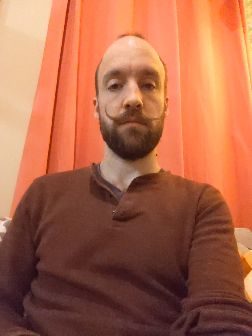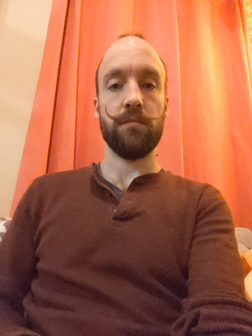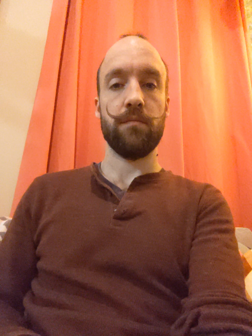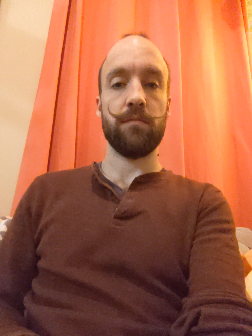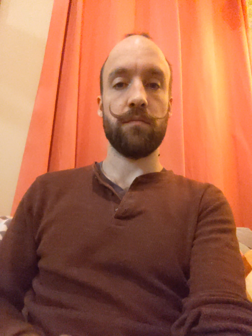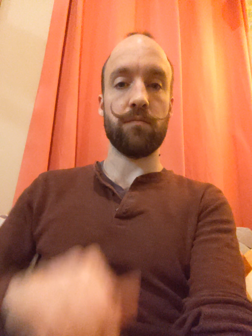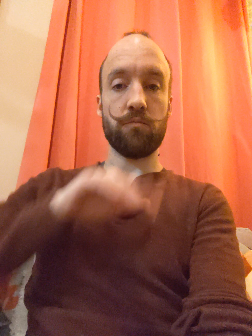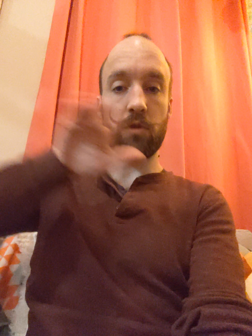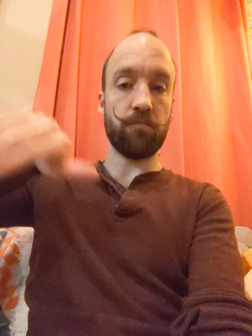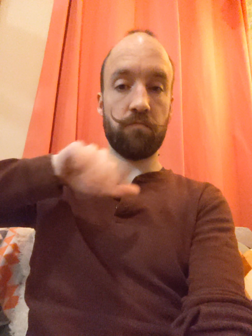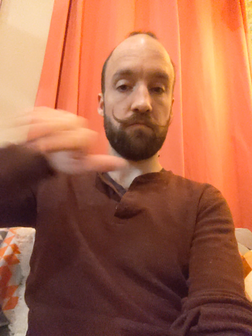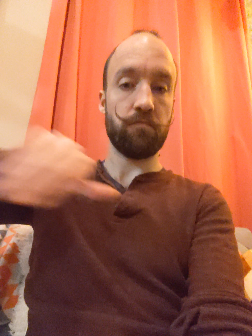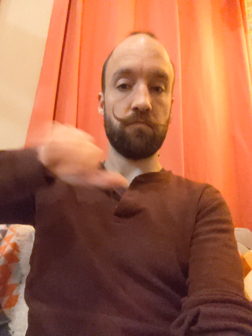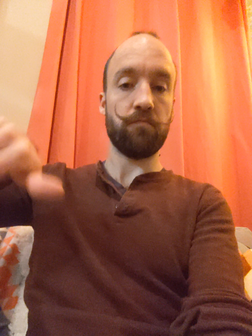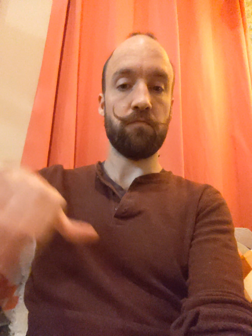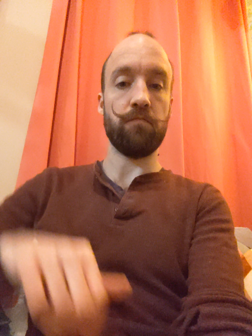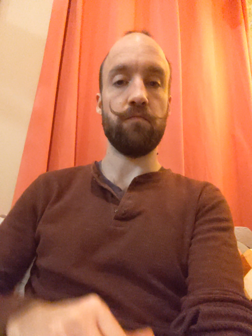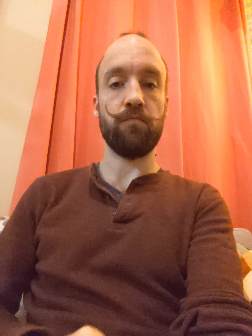pool